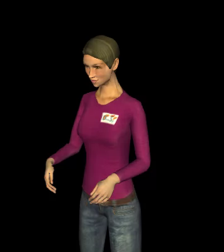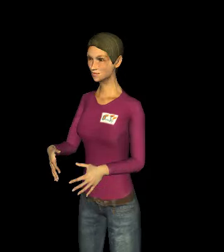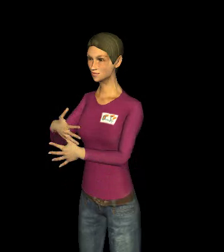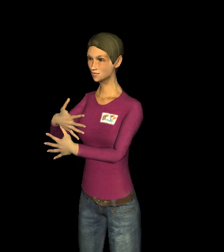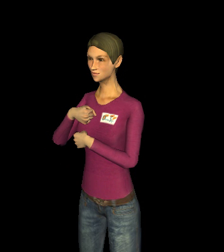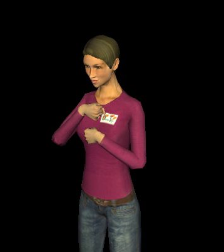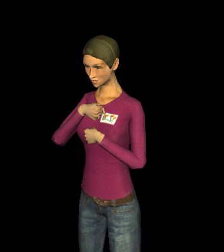يستقبل